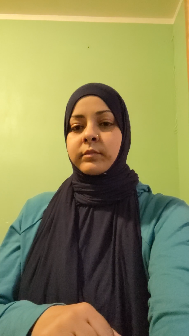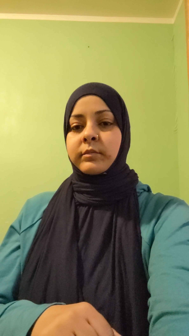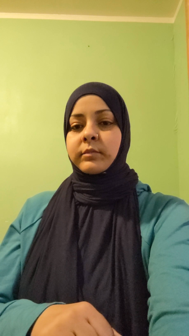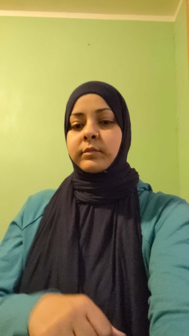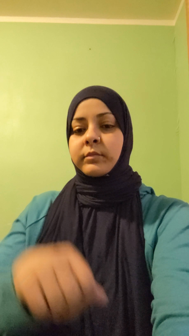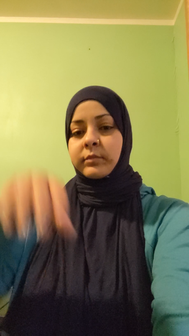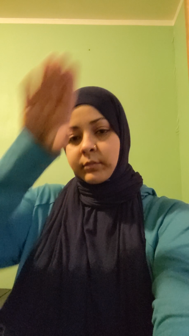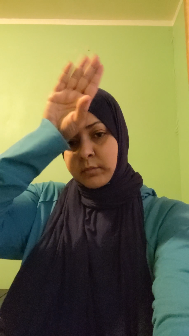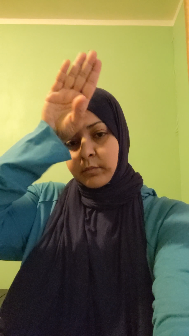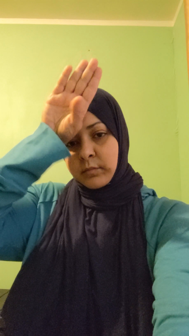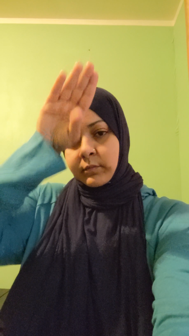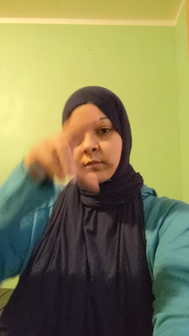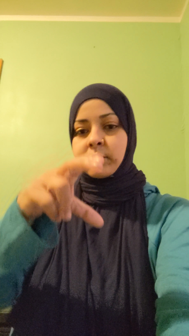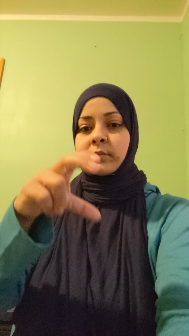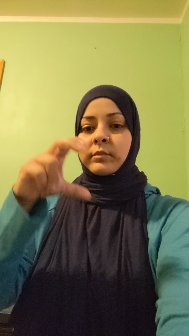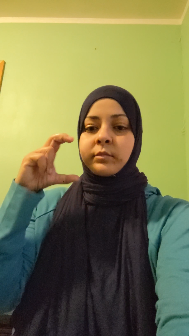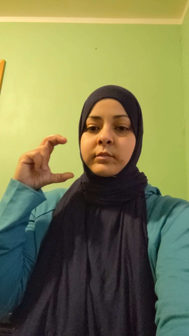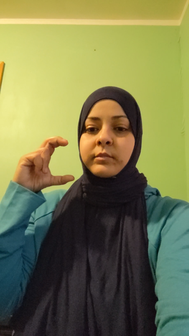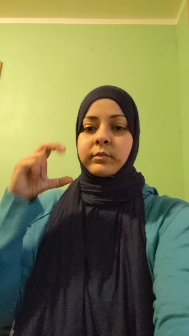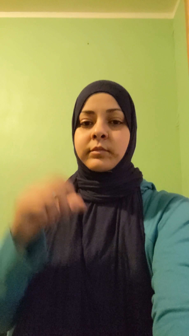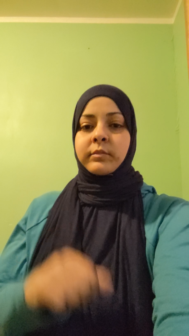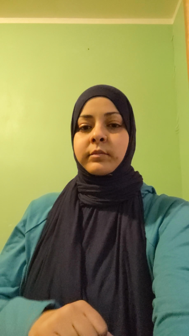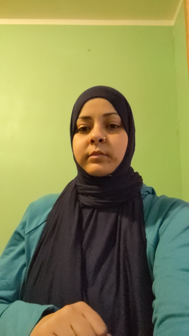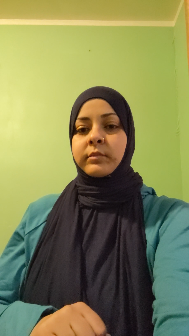fire truck